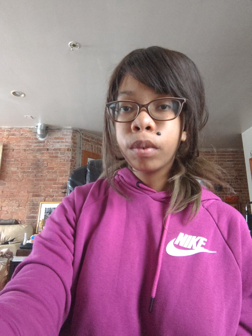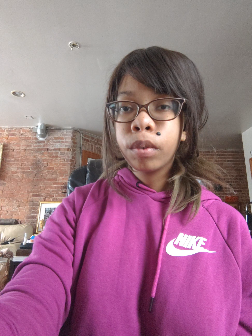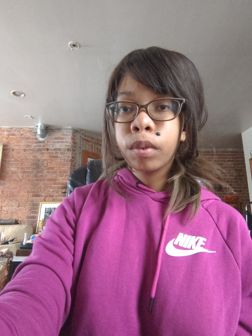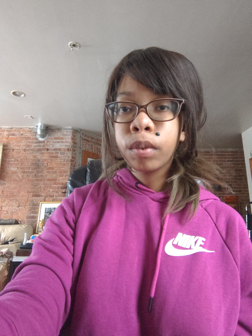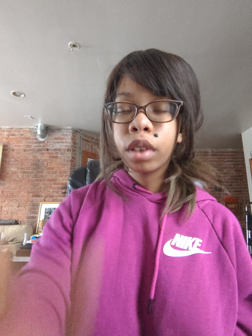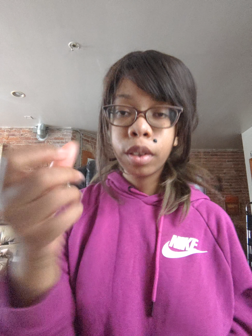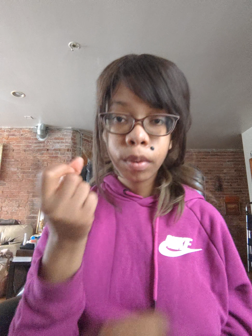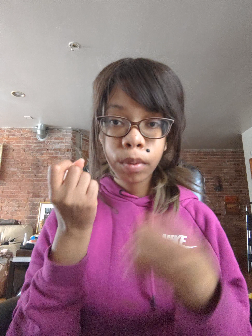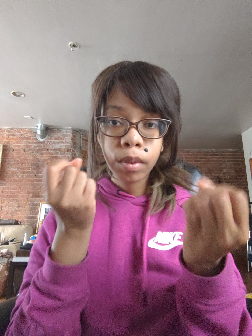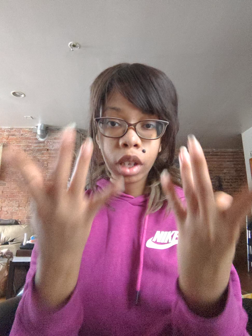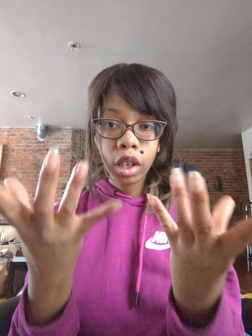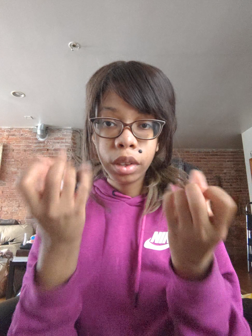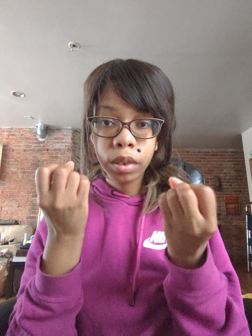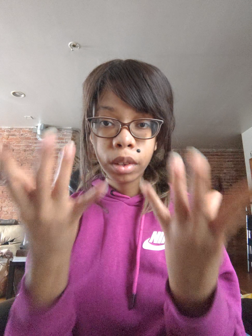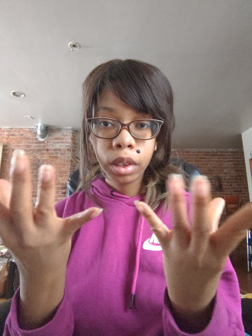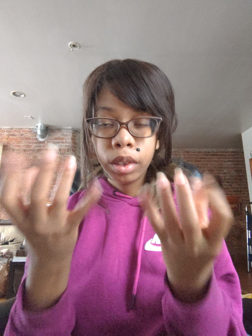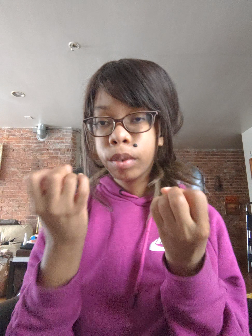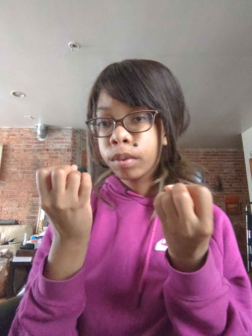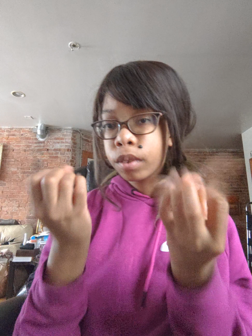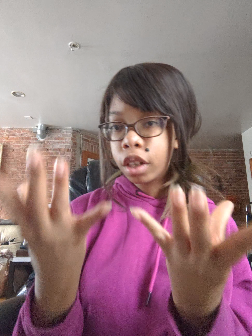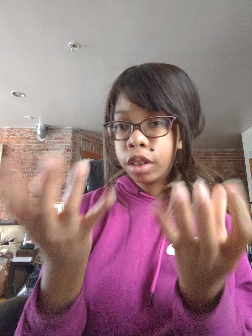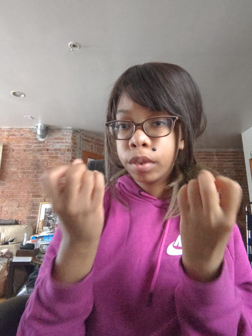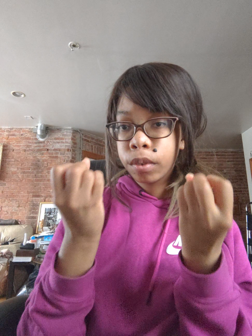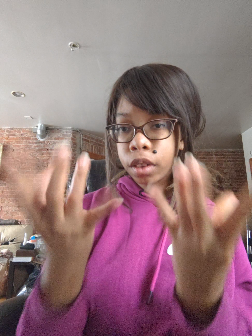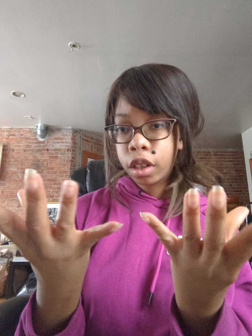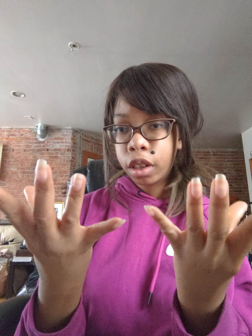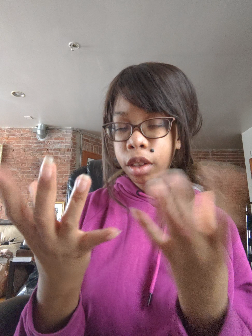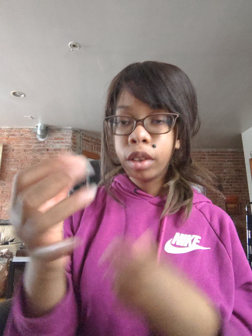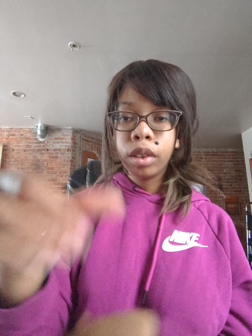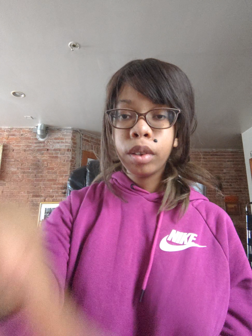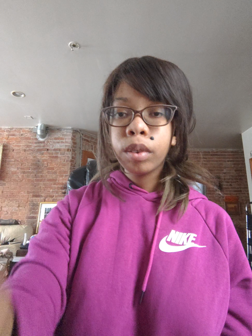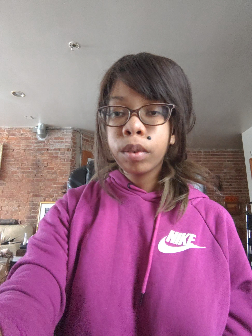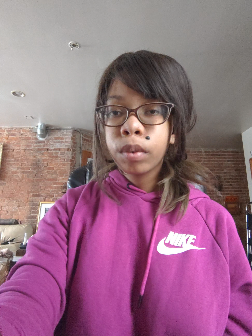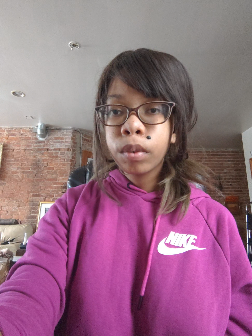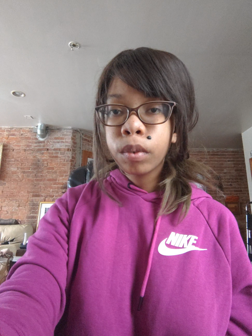many